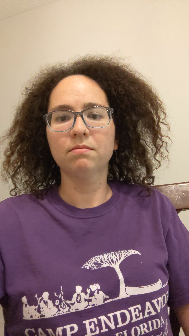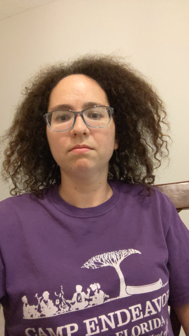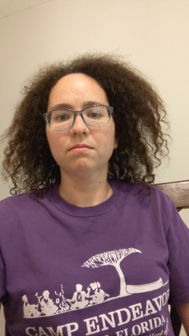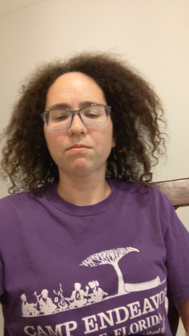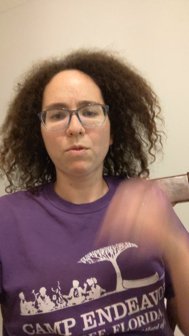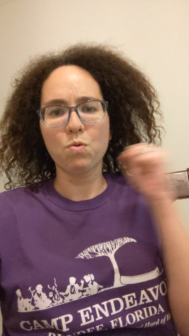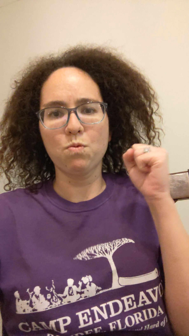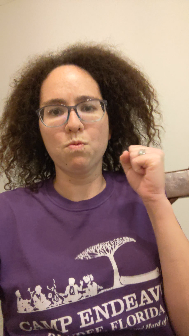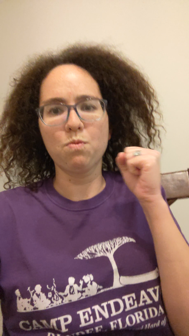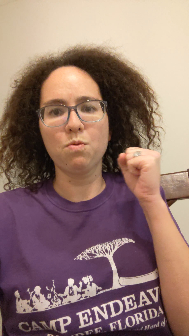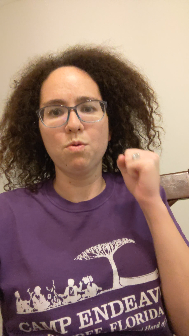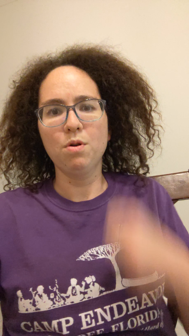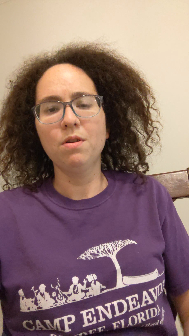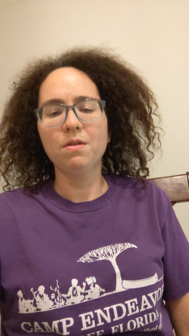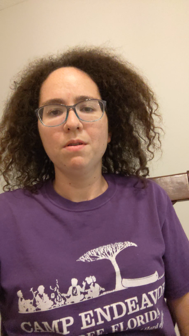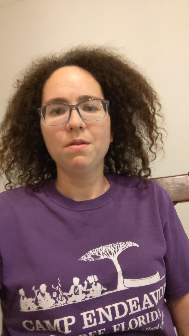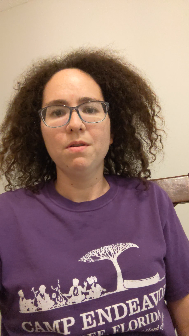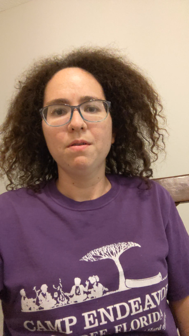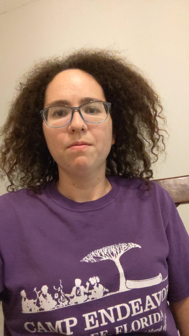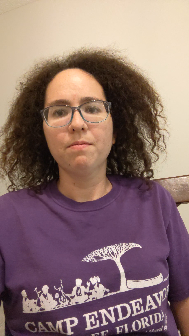cold